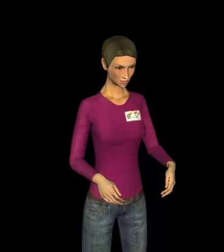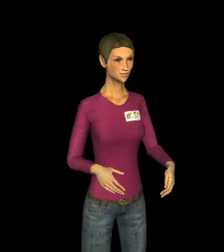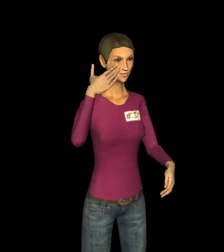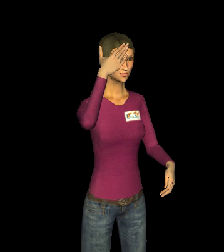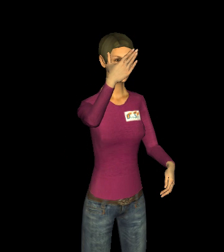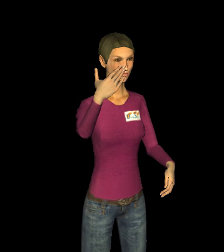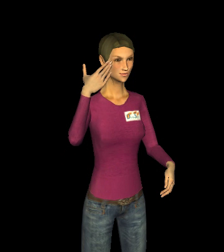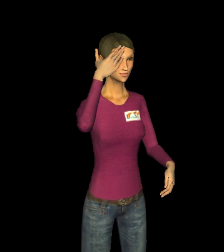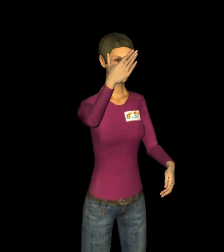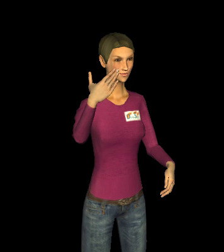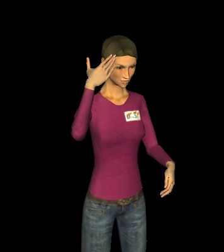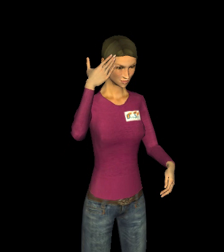حيوان